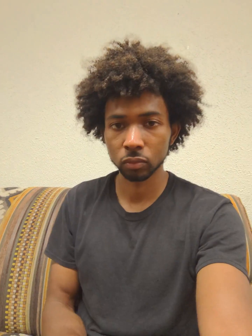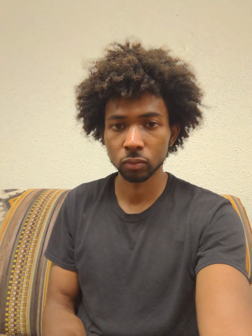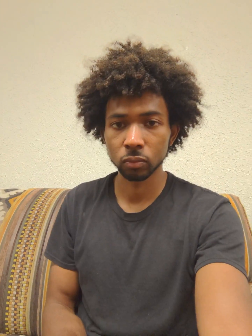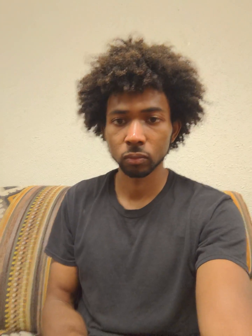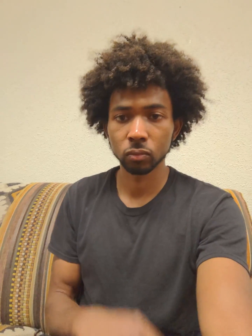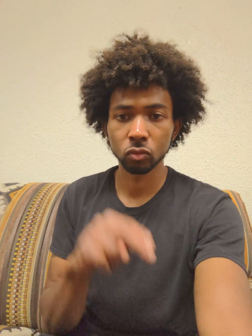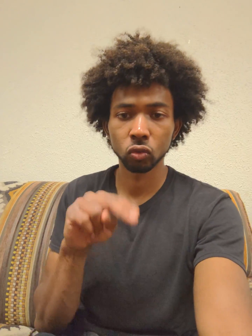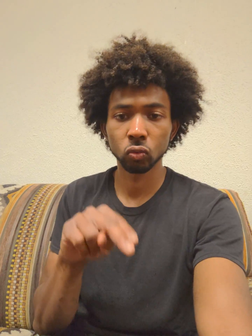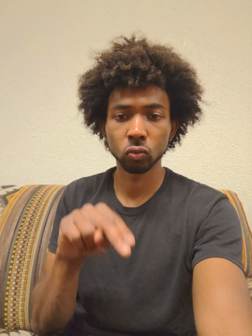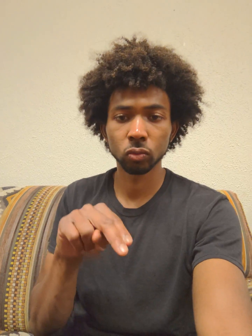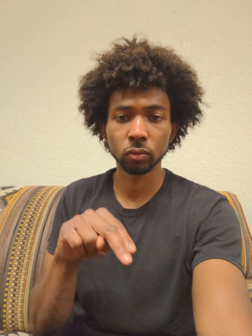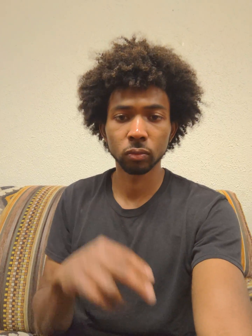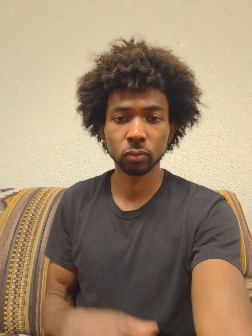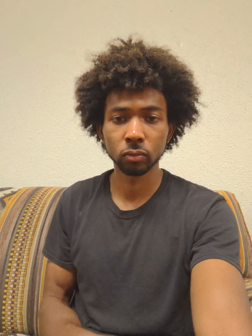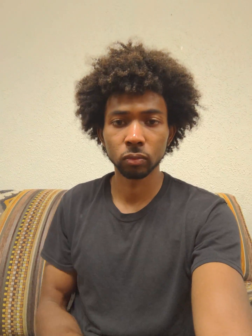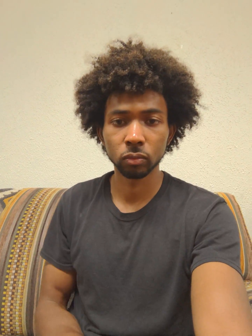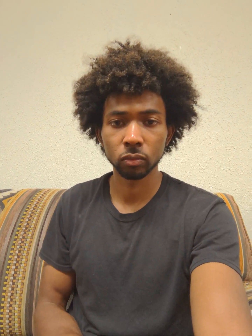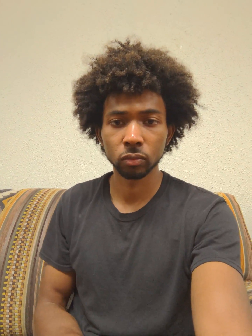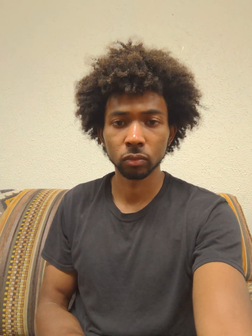nurse